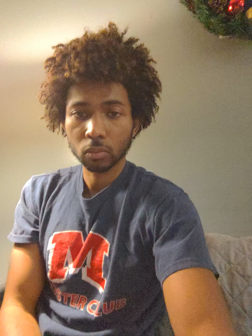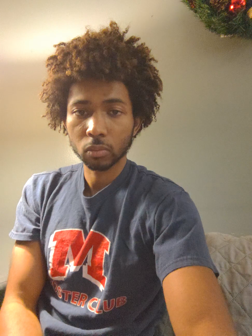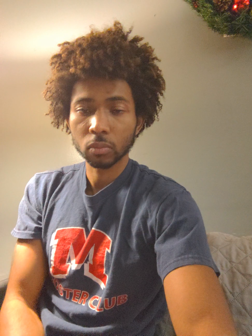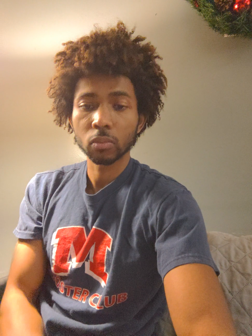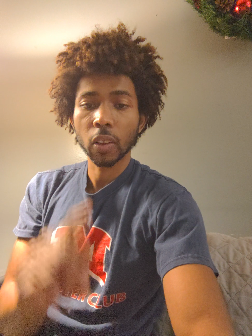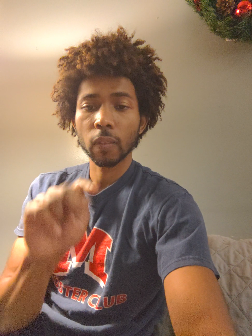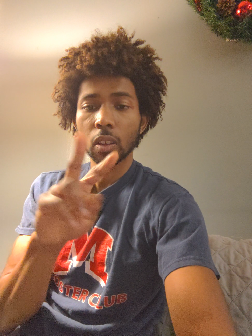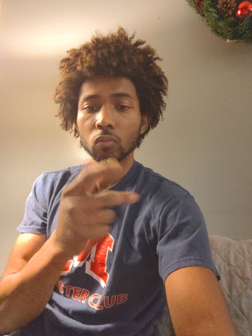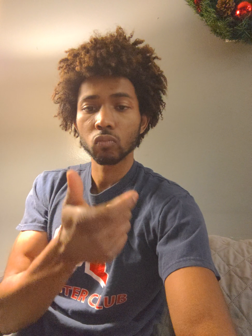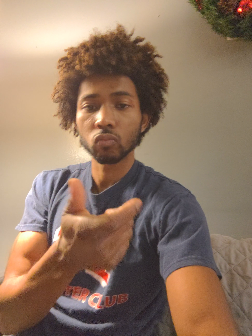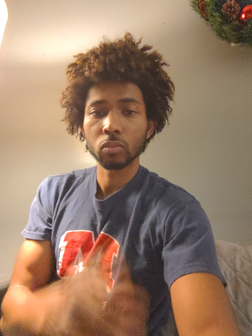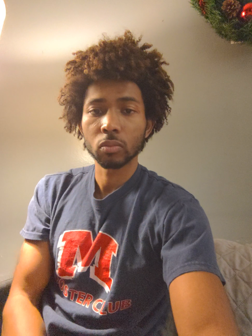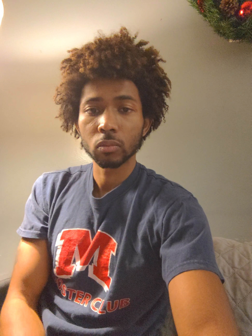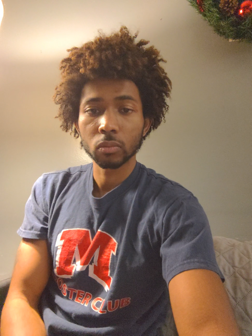TV